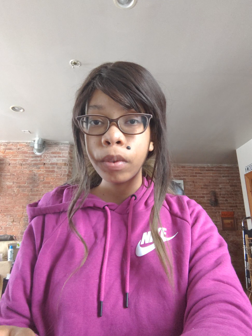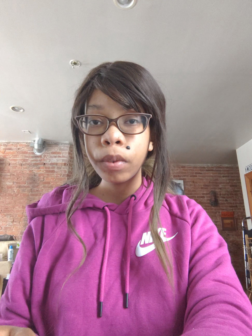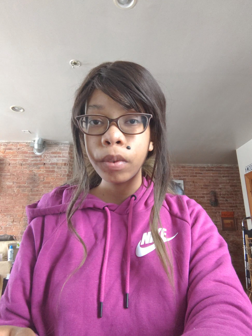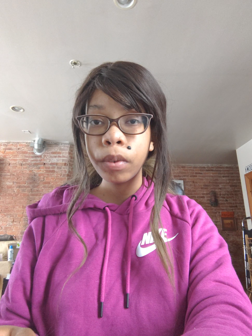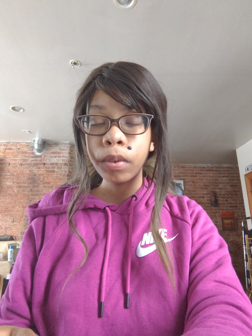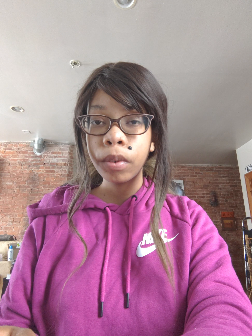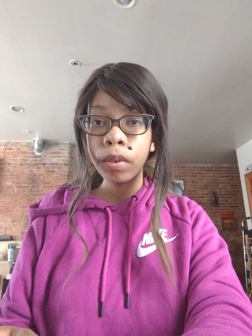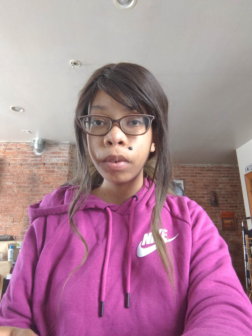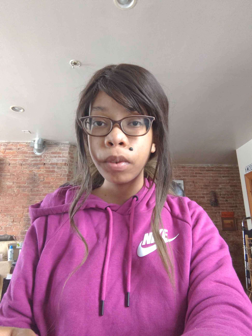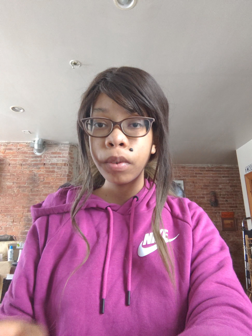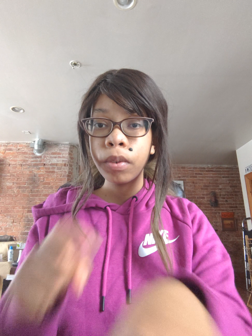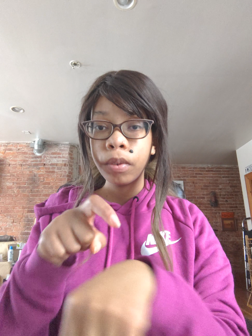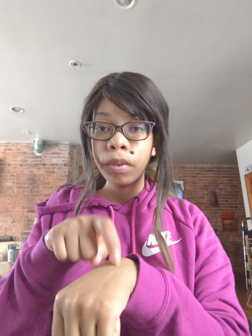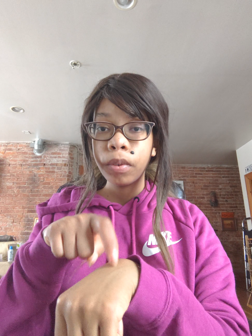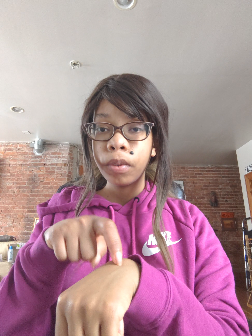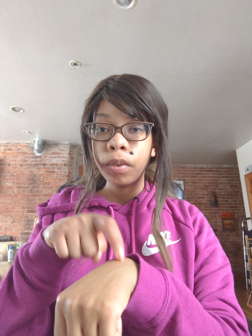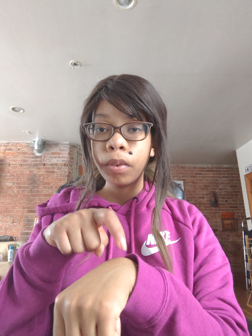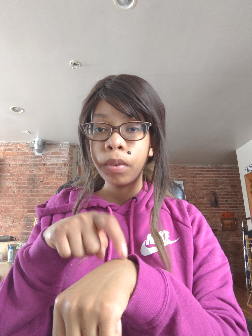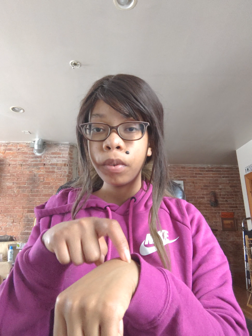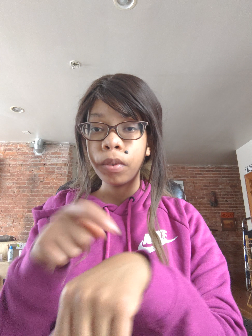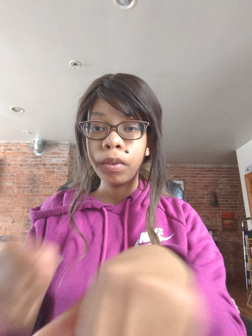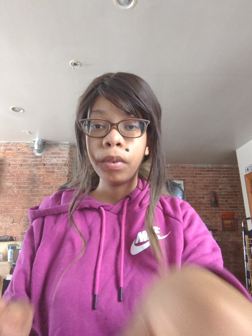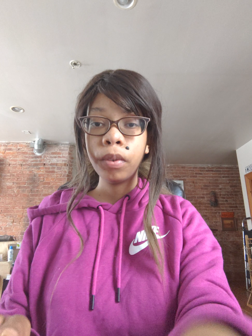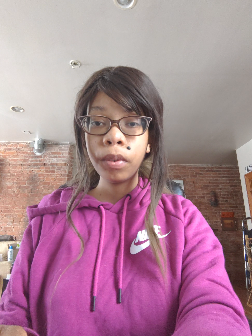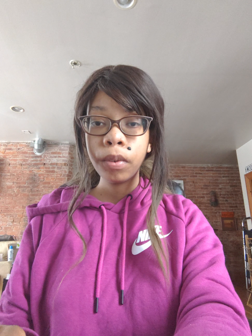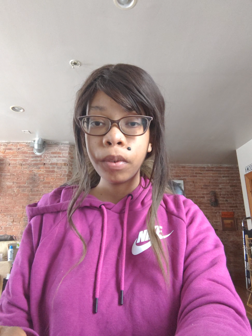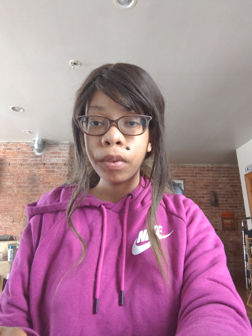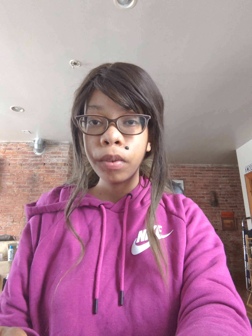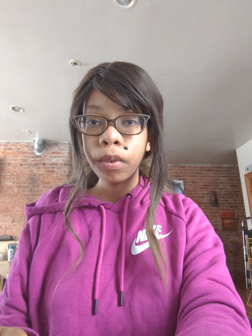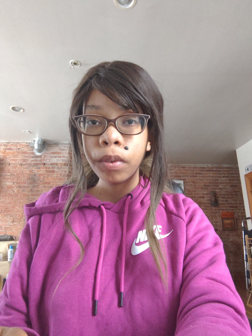time